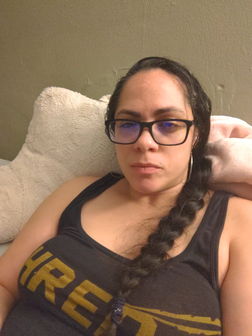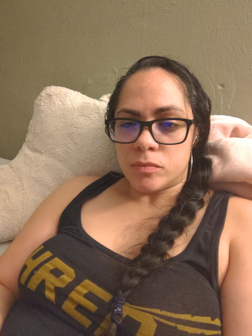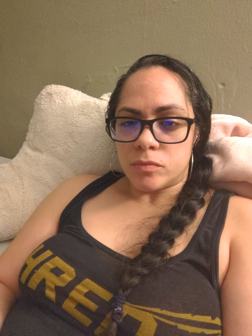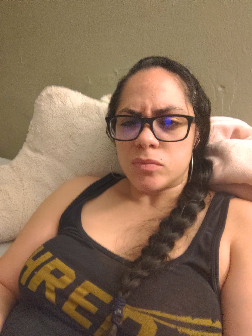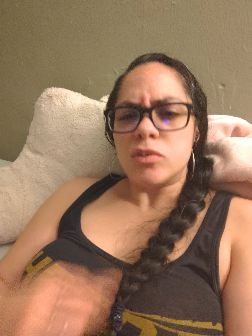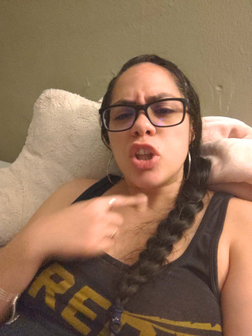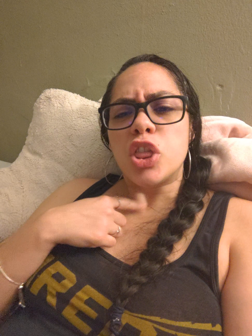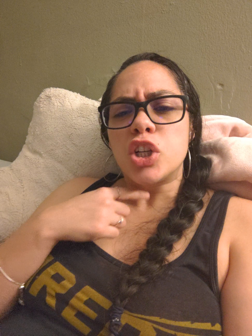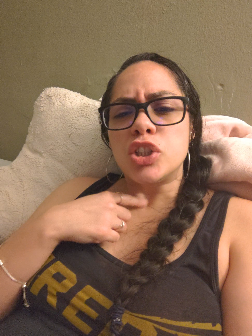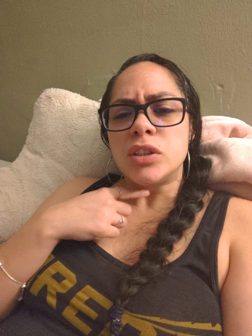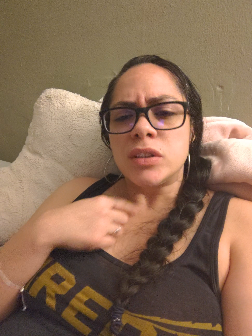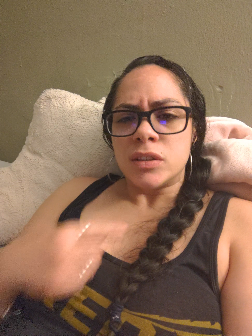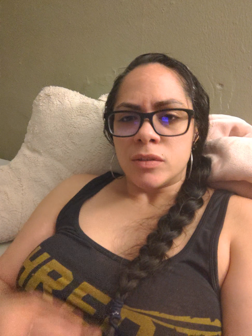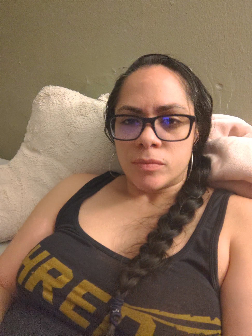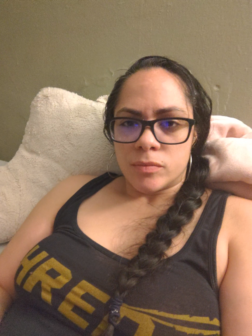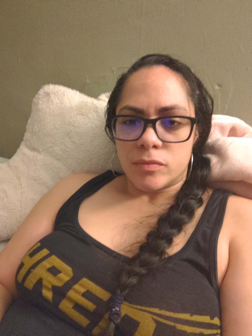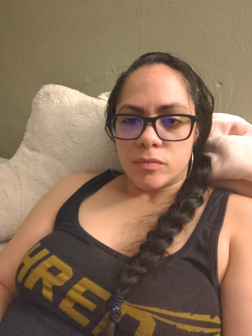thirsty